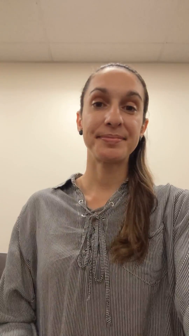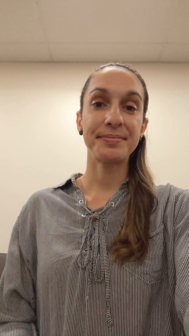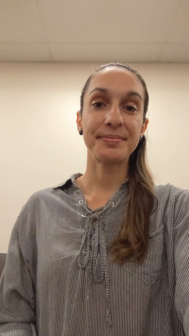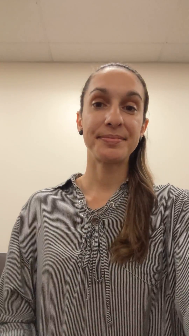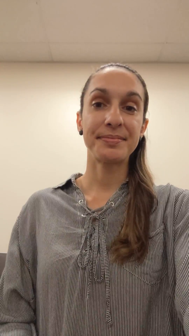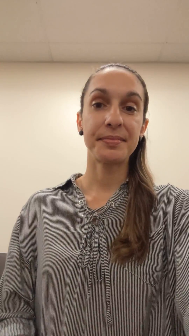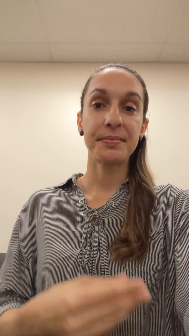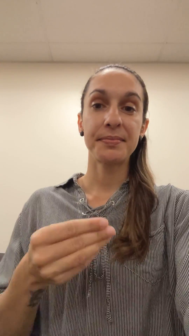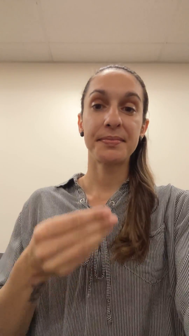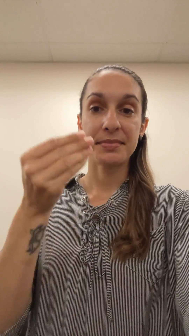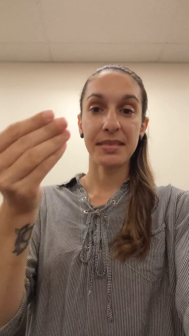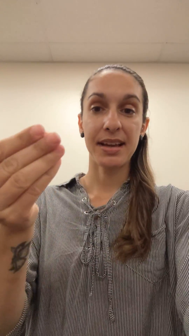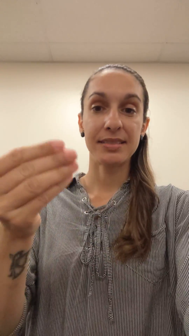buy